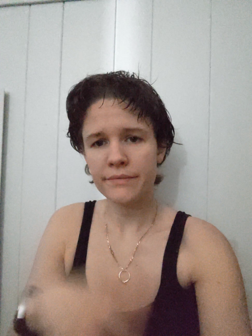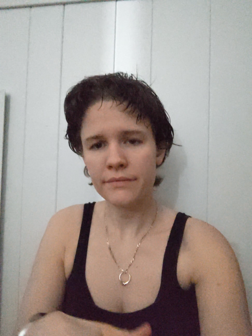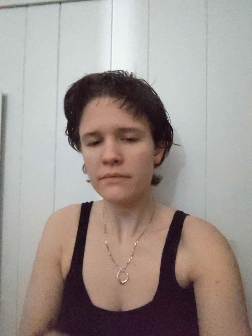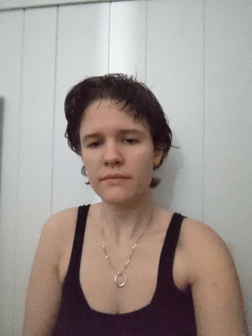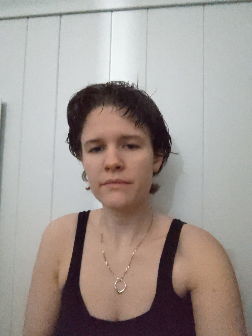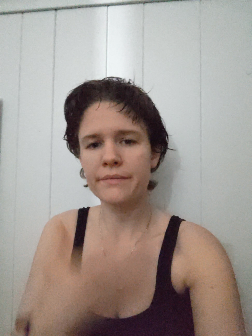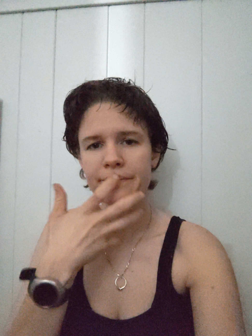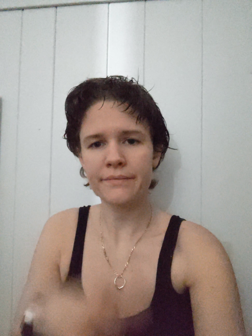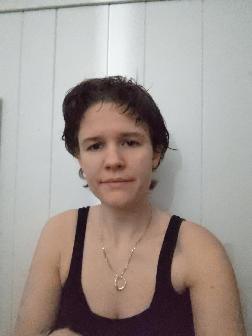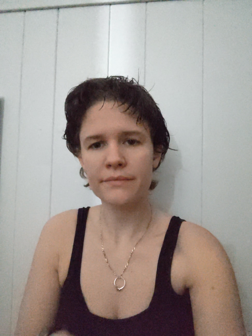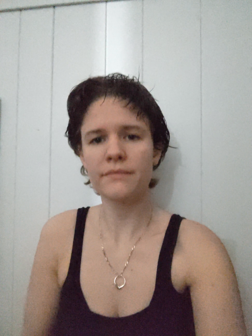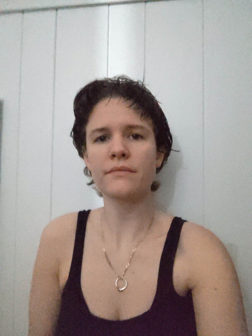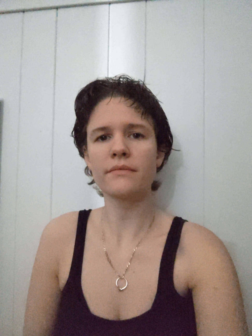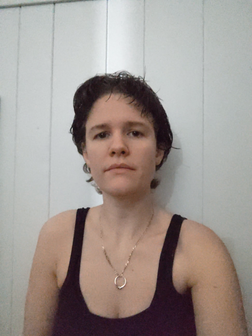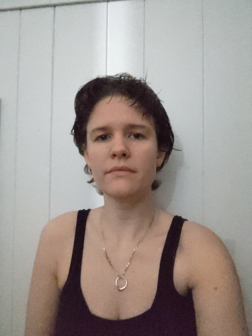hot